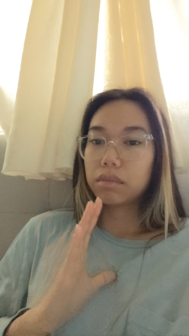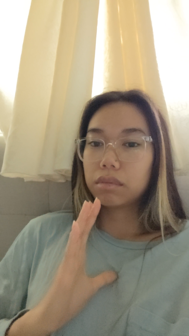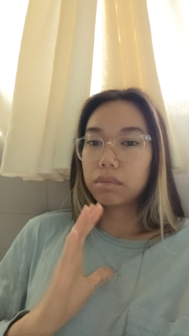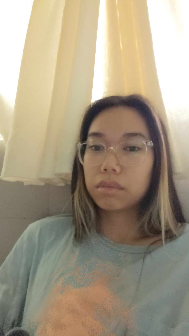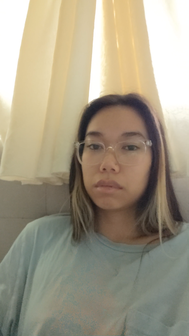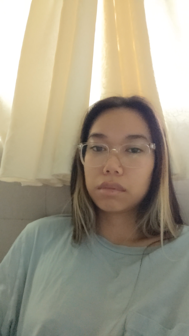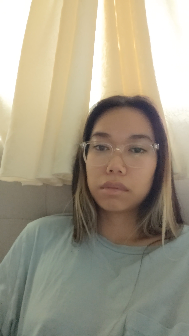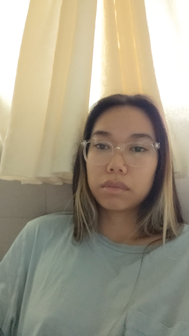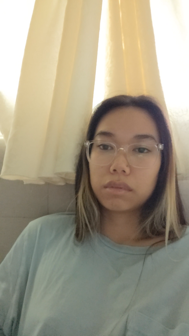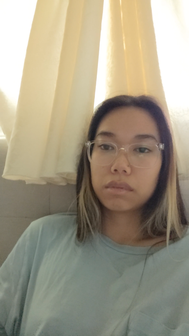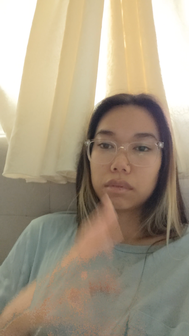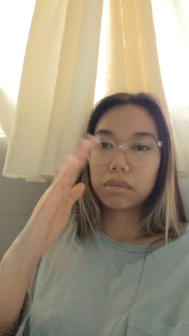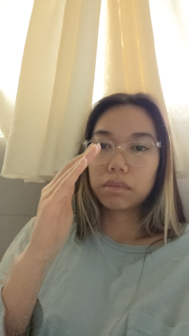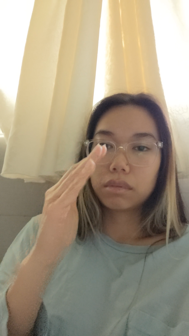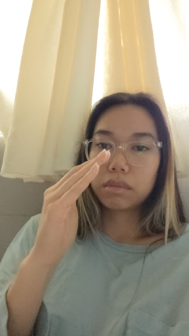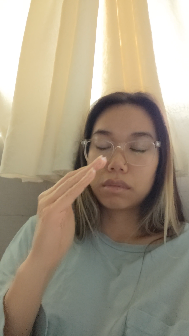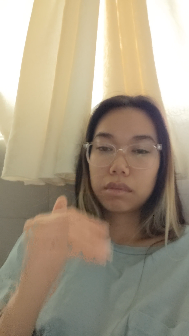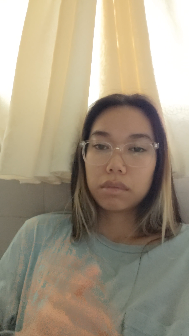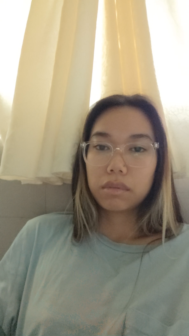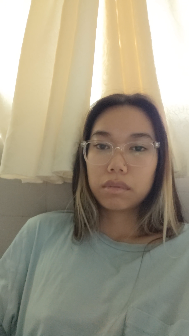downtown